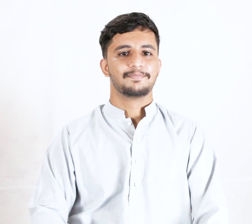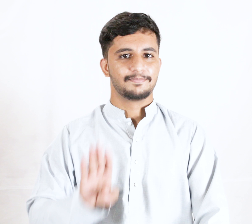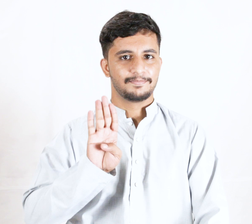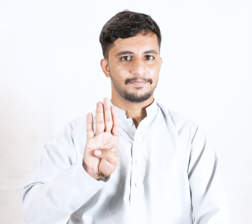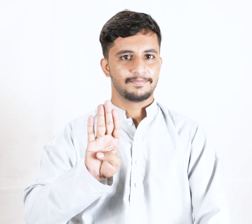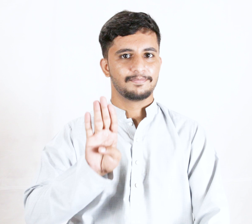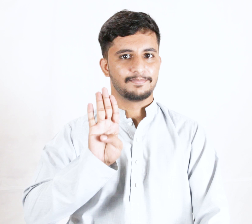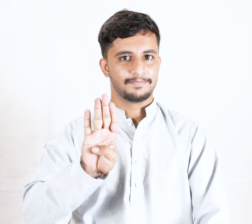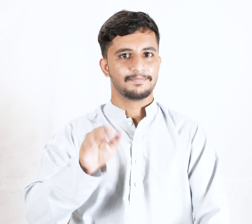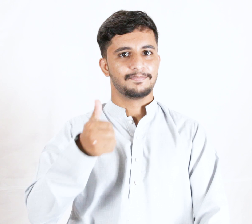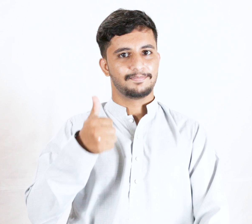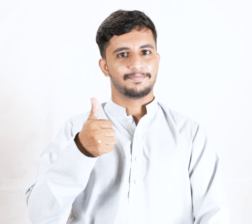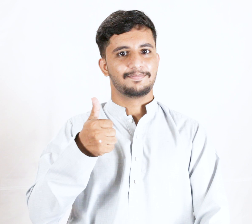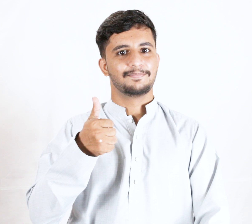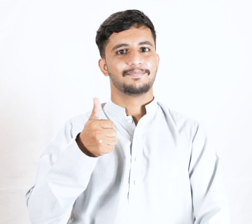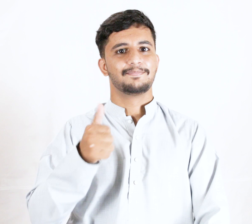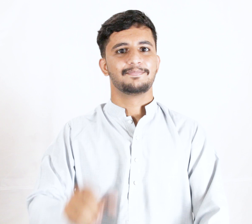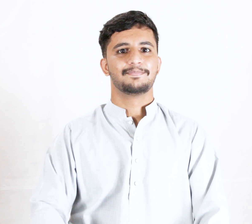best